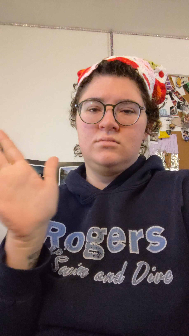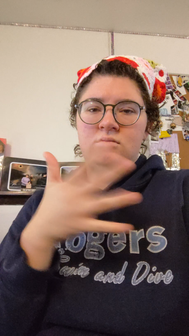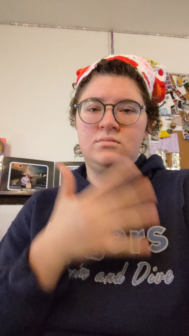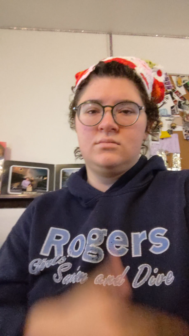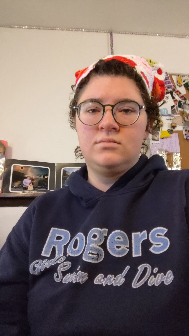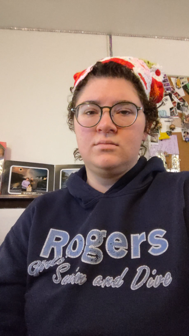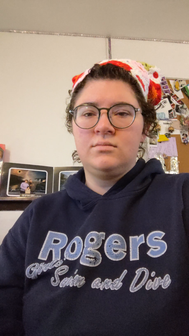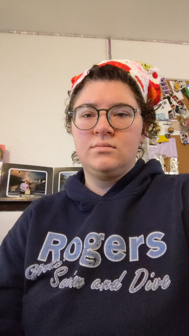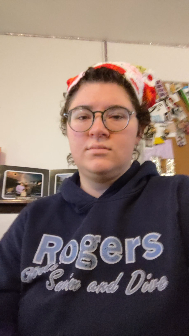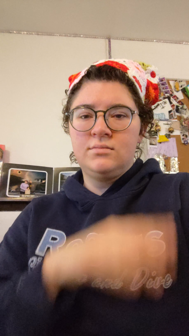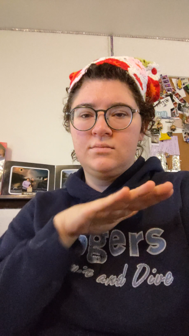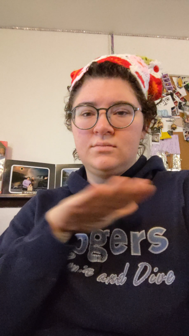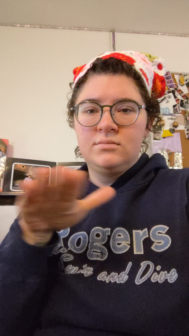nice